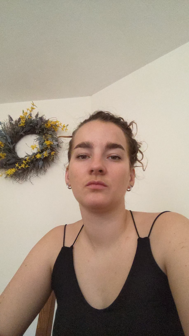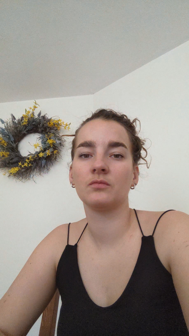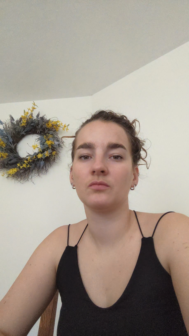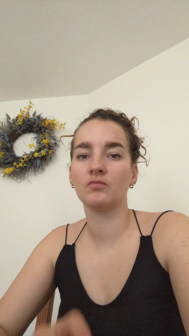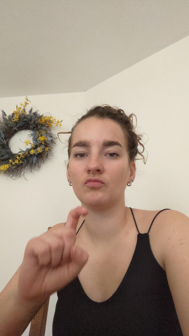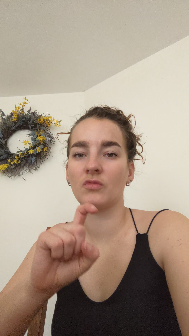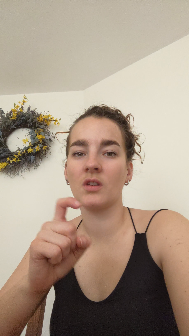friend